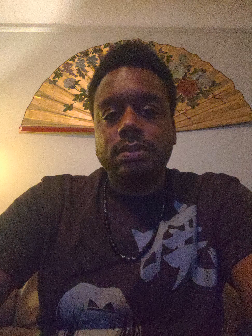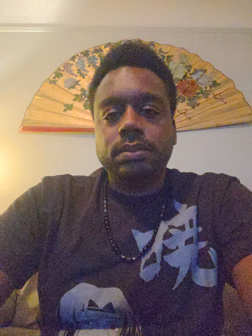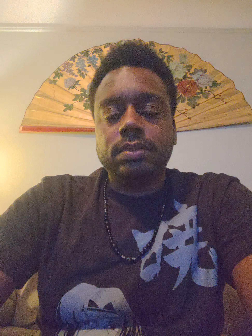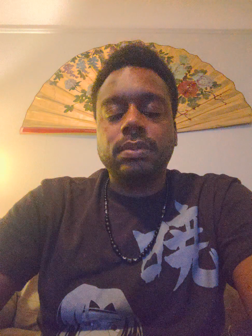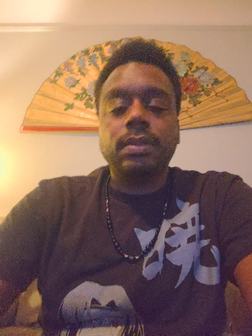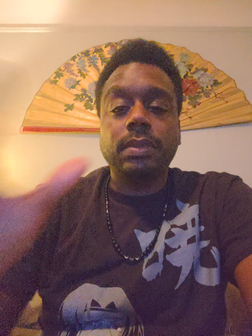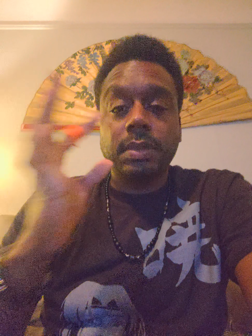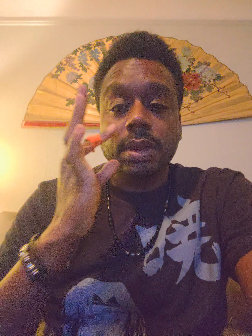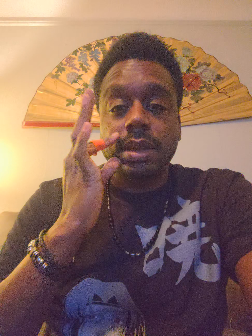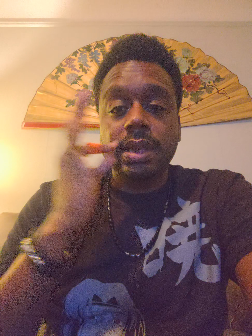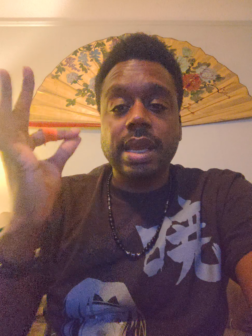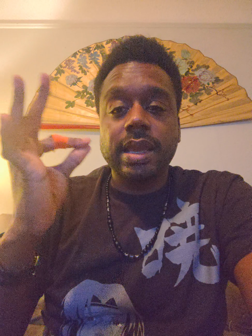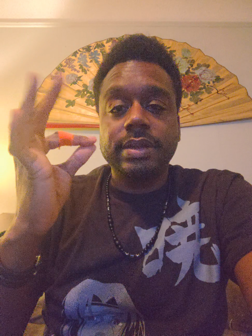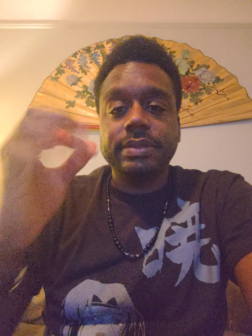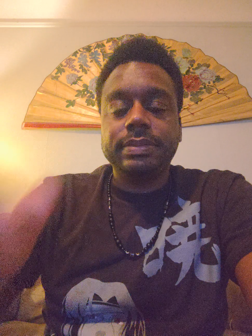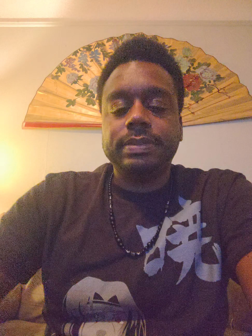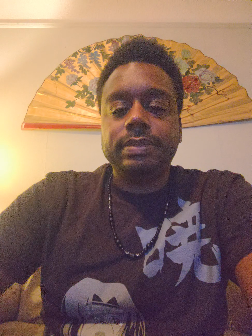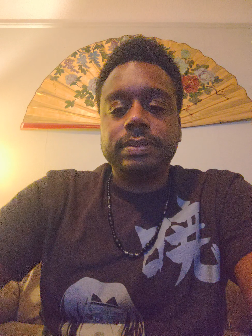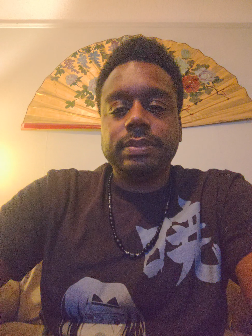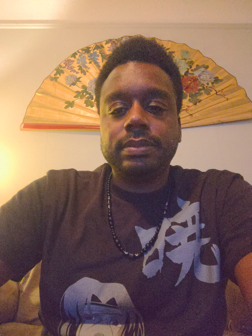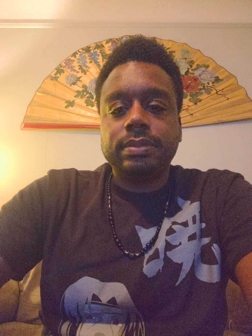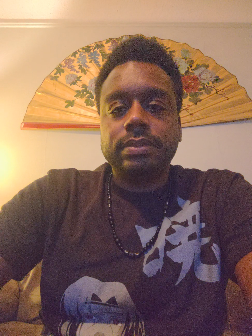cat